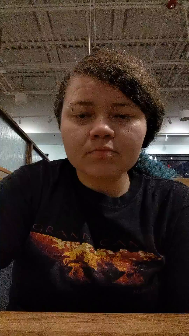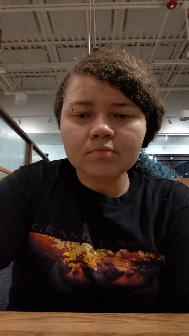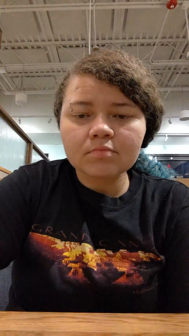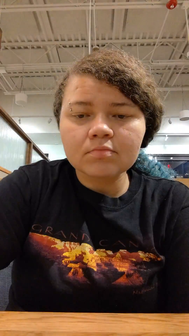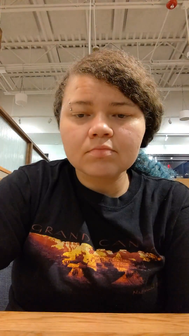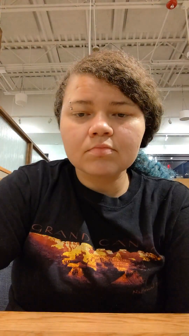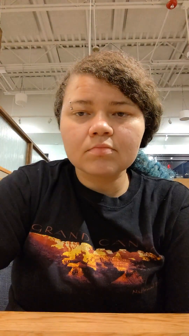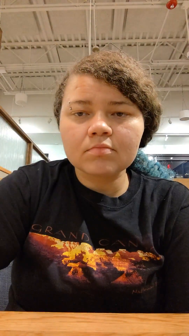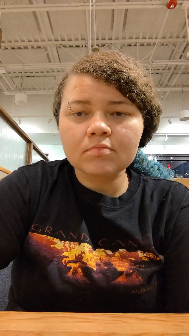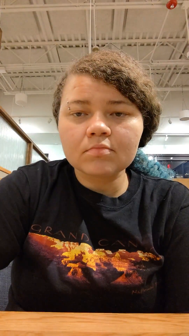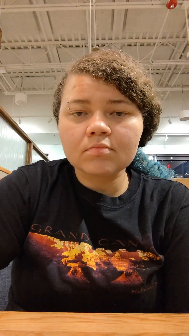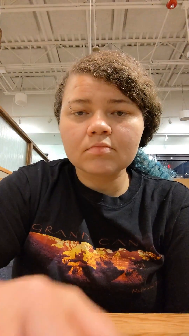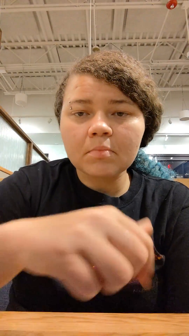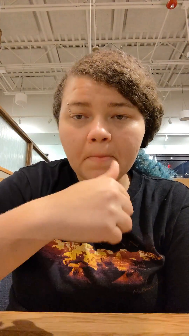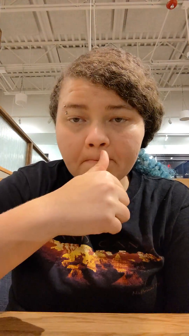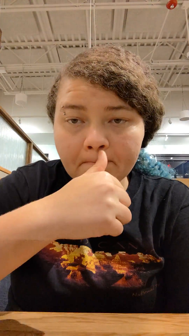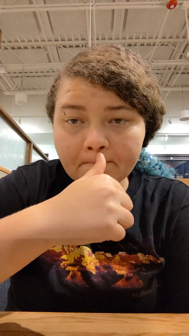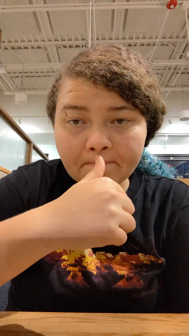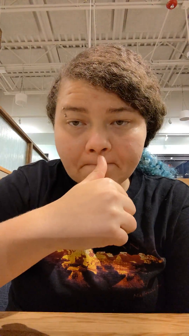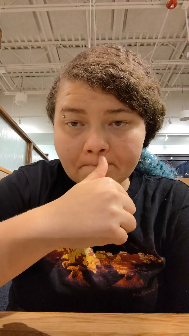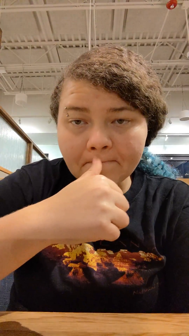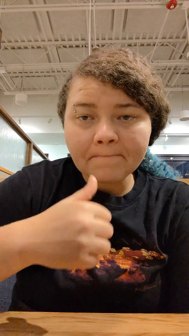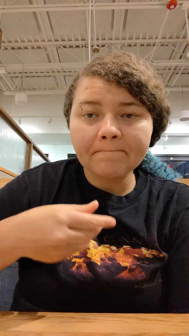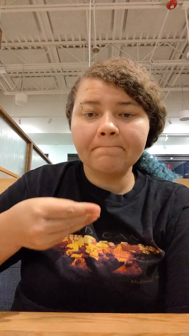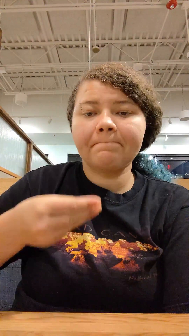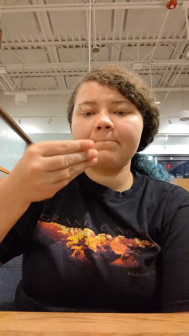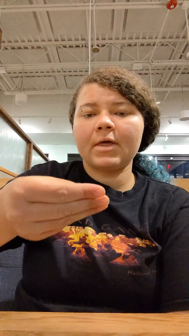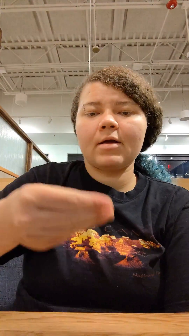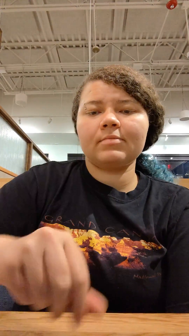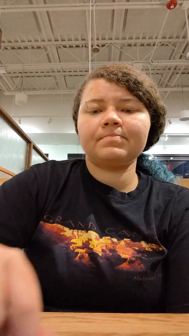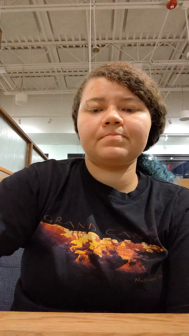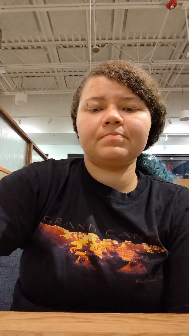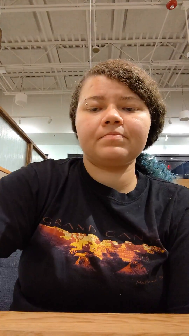buy